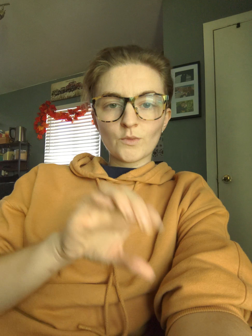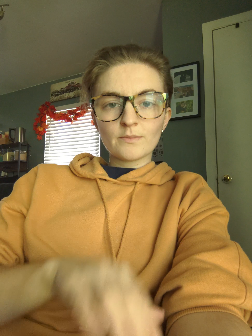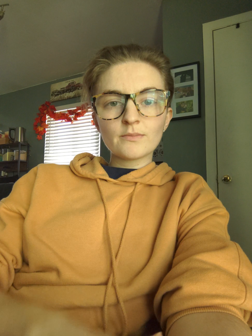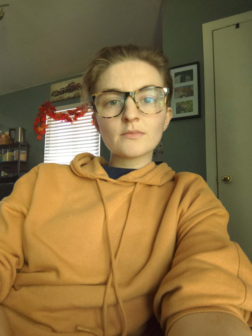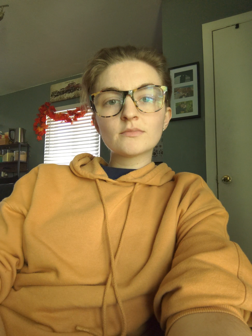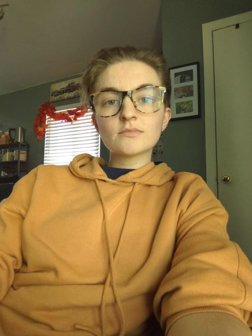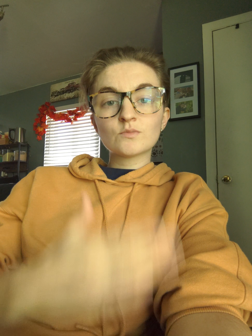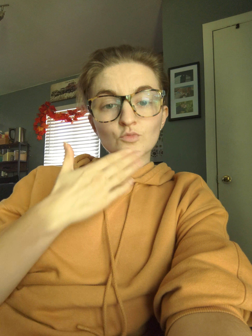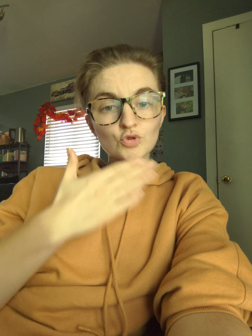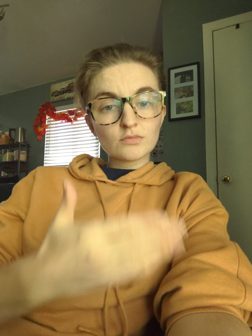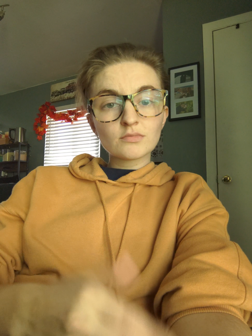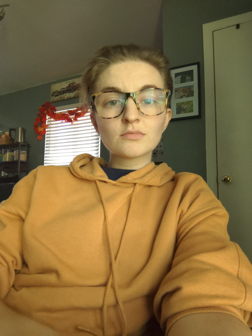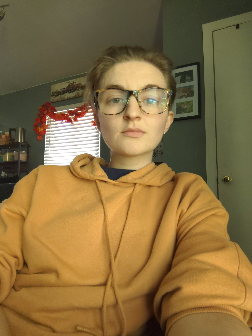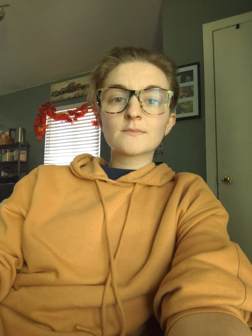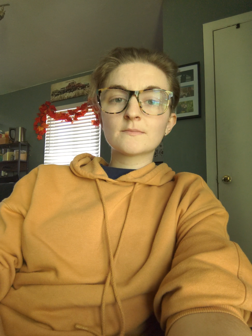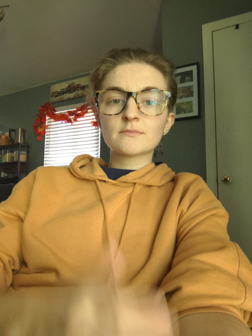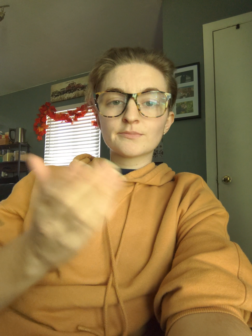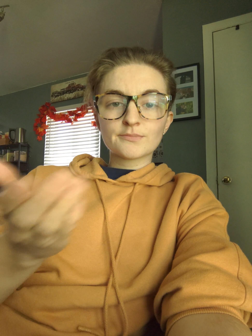good